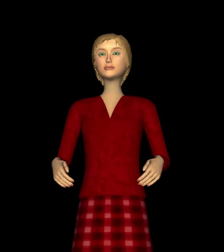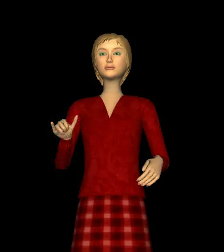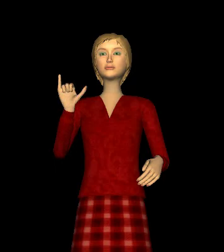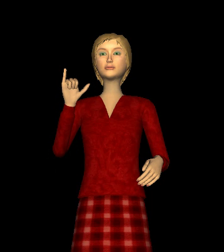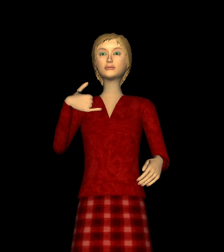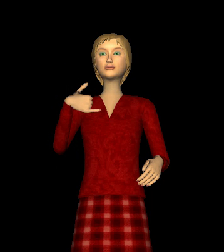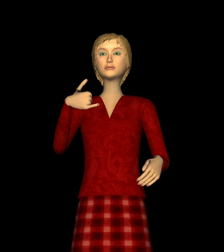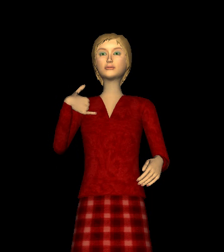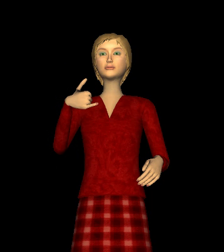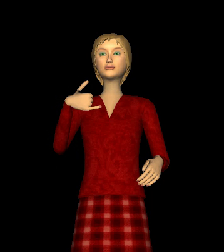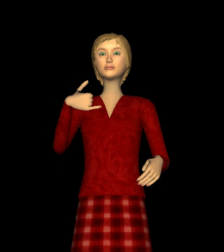الخميس